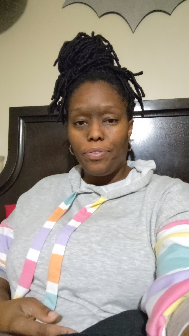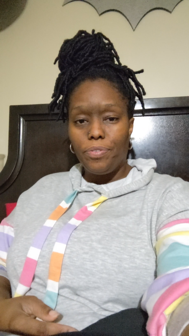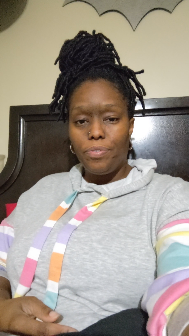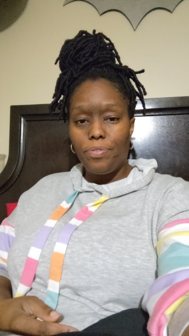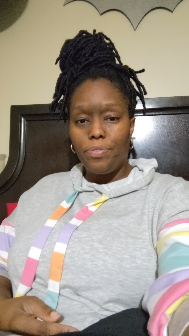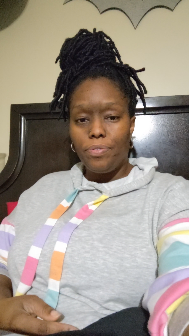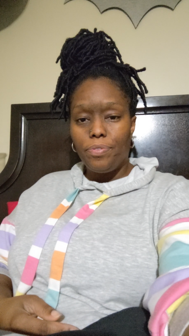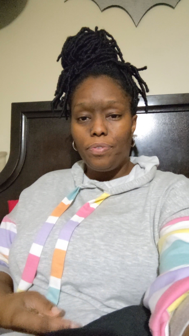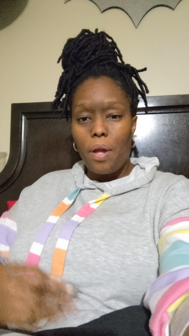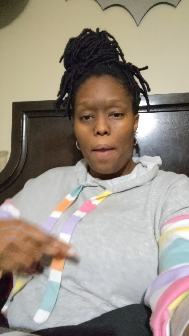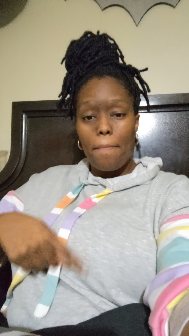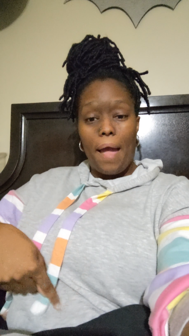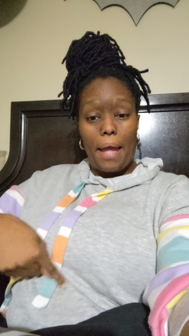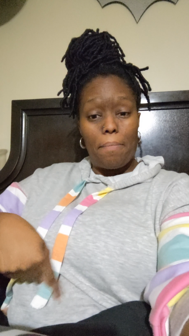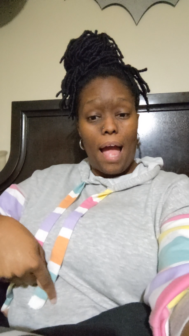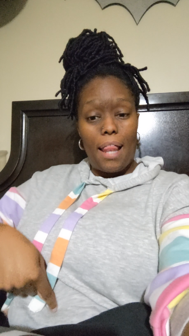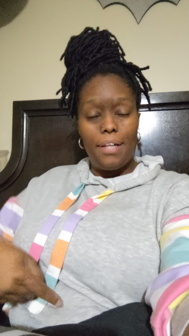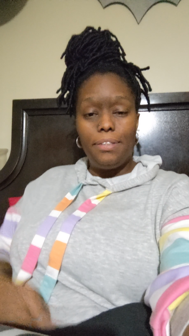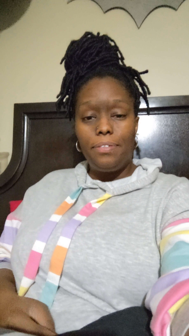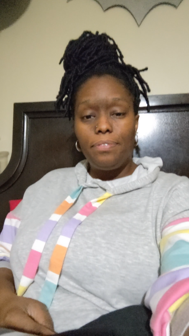belly button